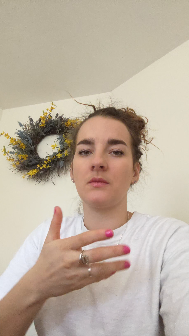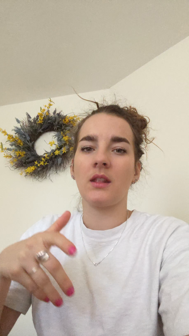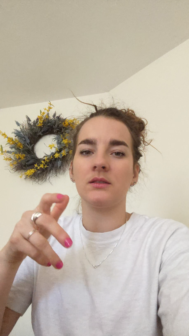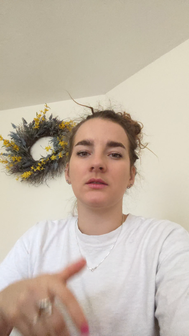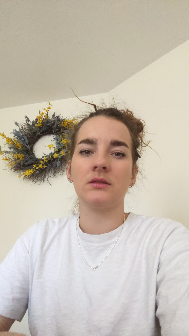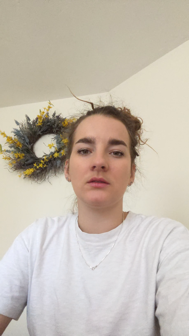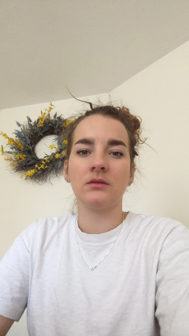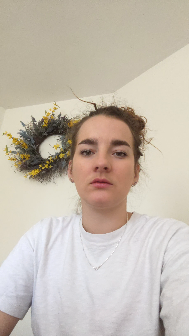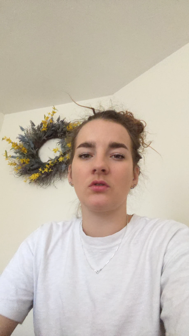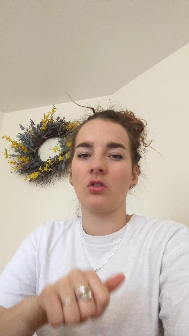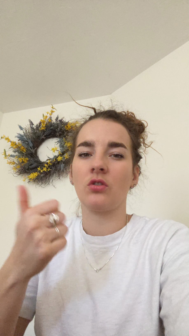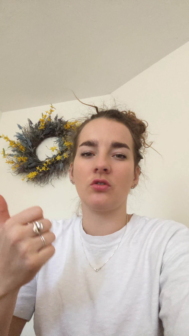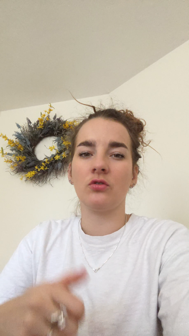other